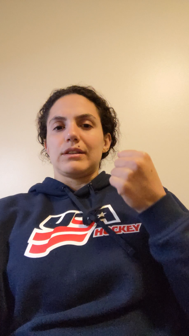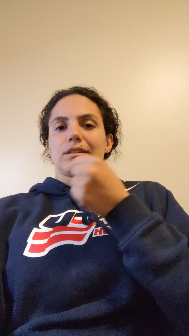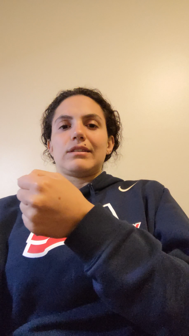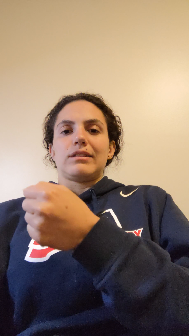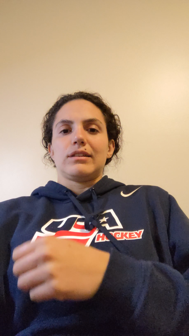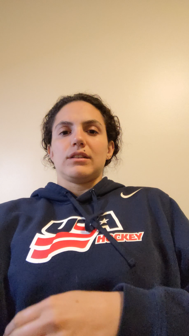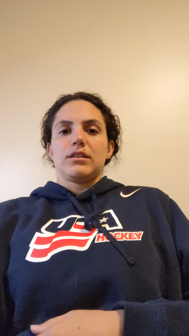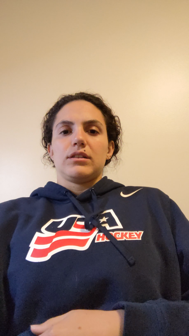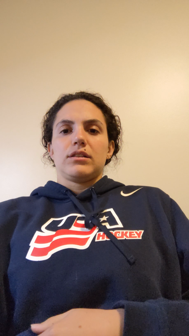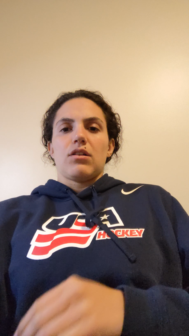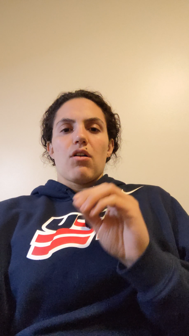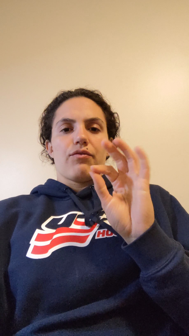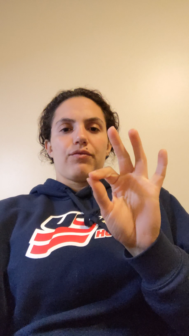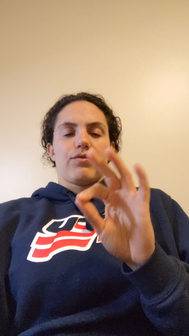of